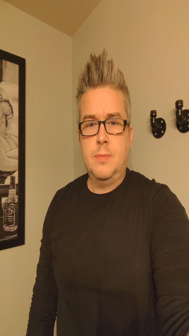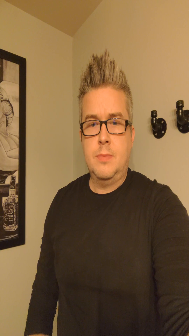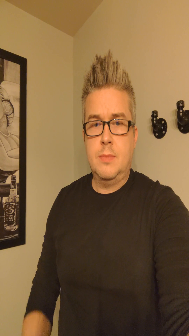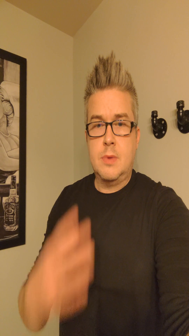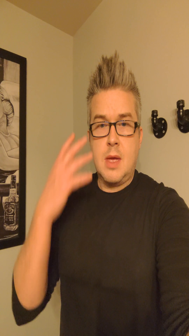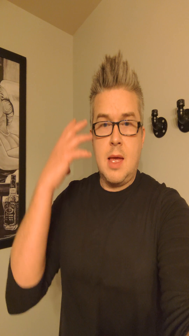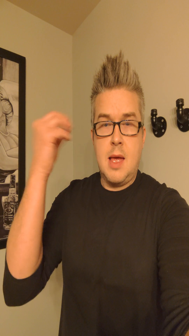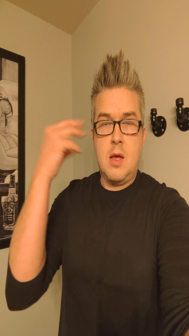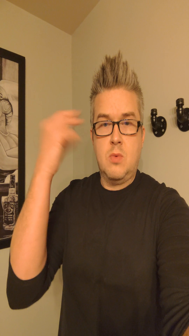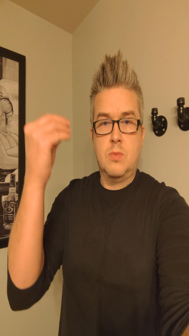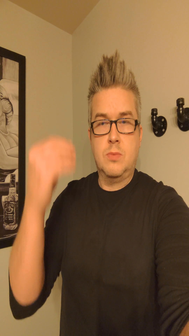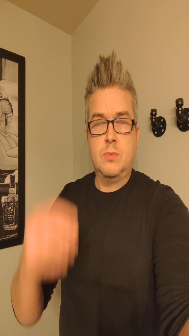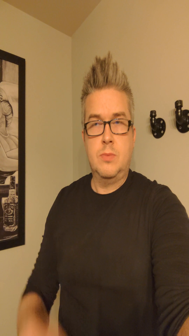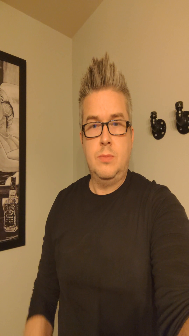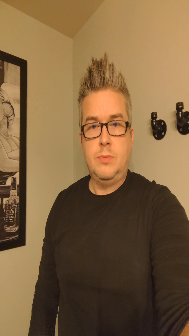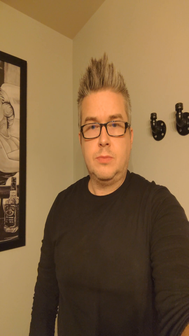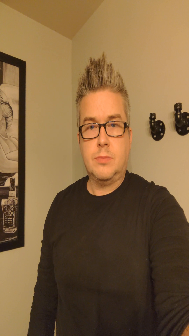outside